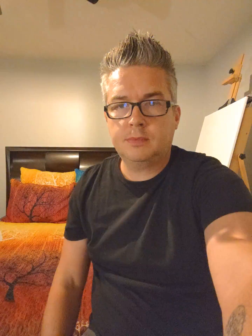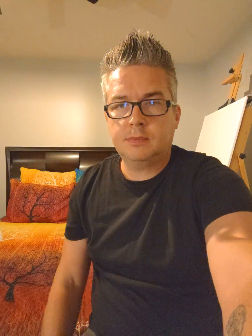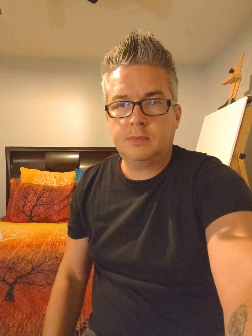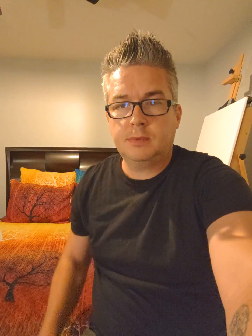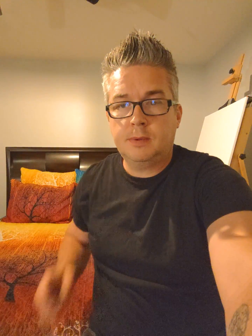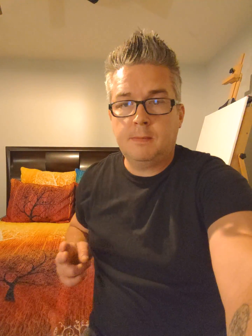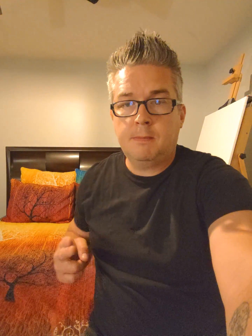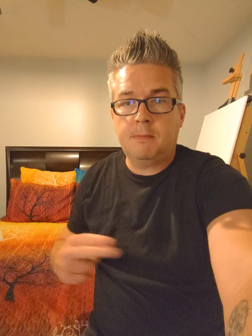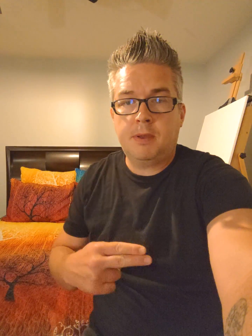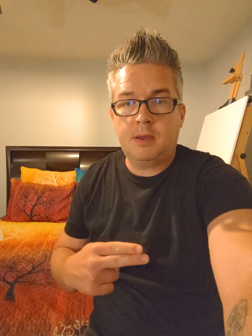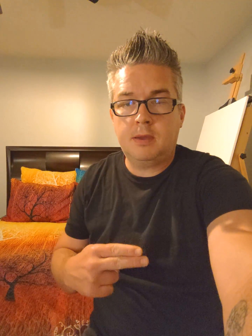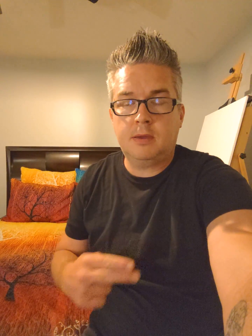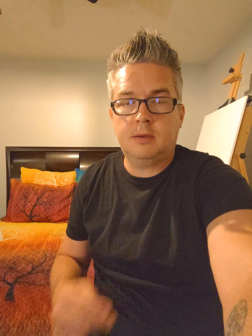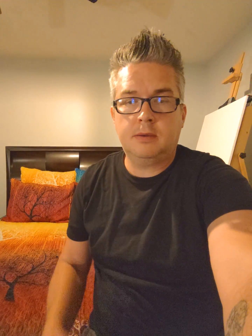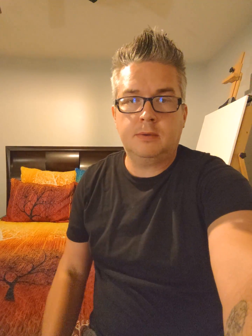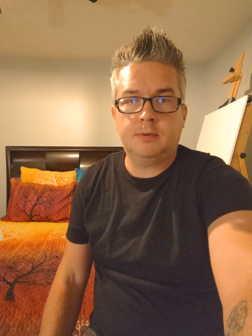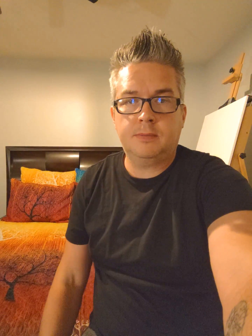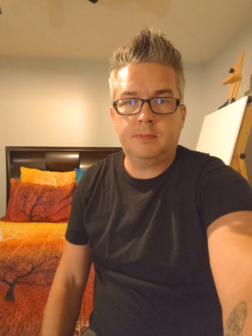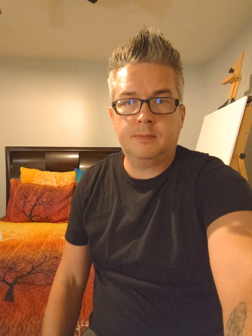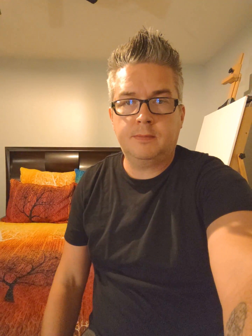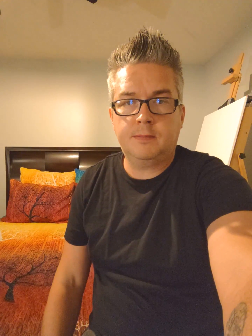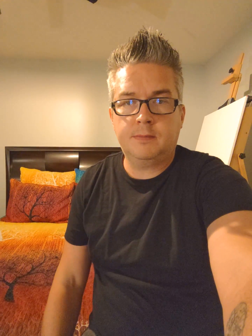belt